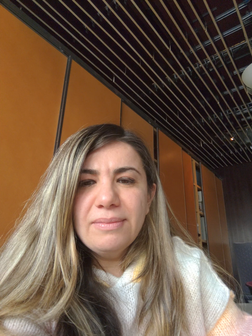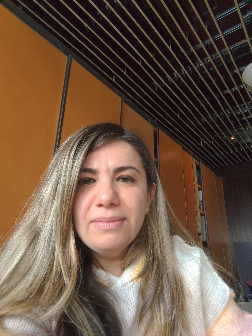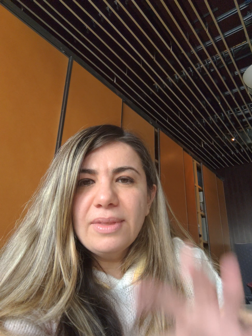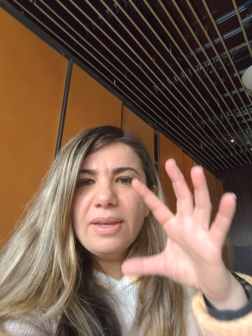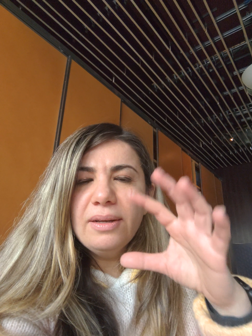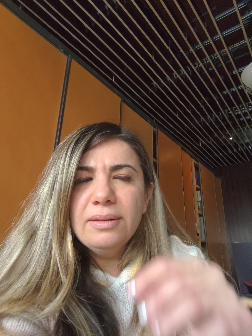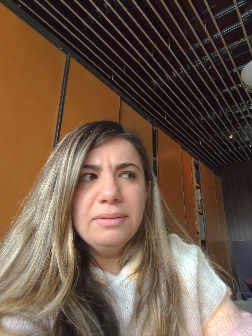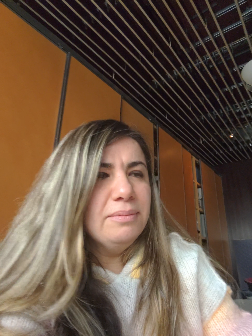tiger